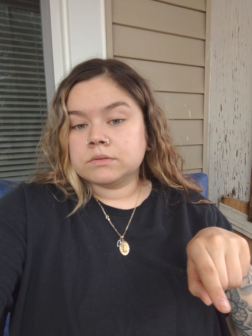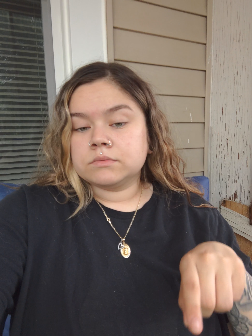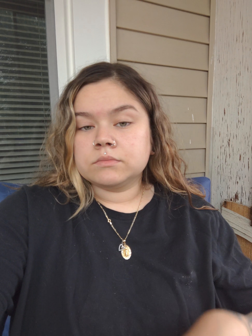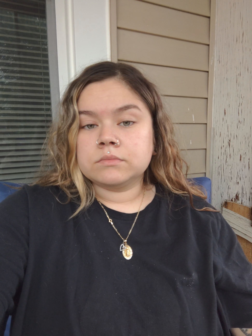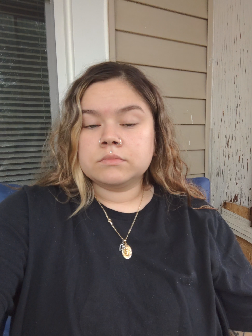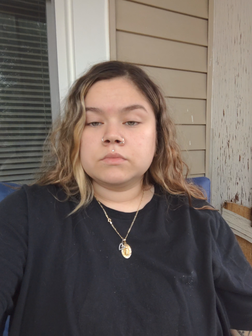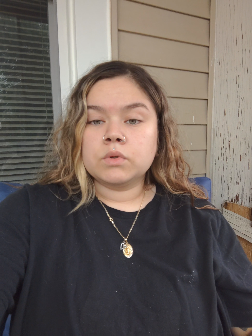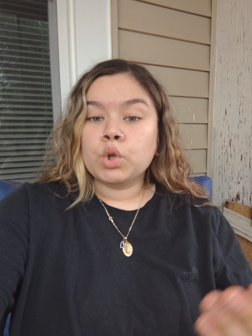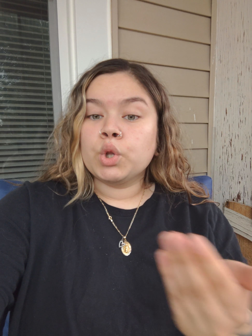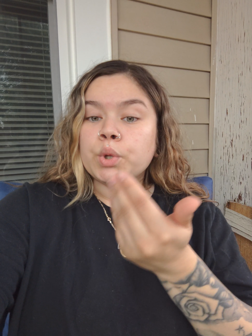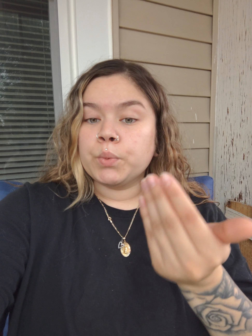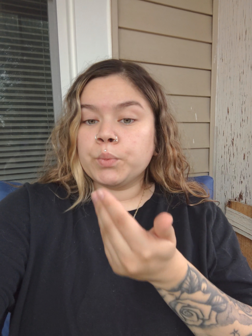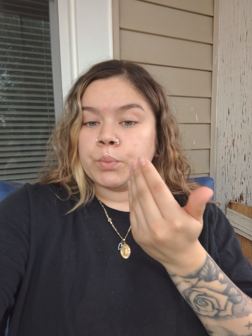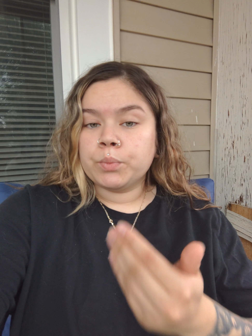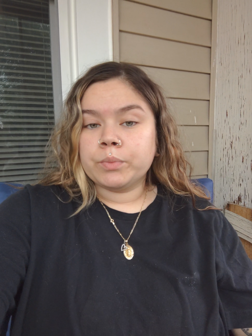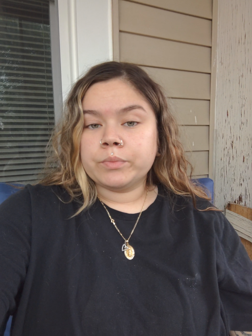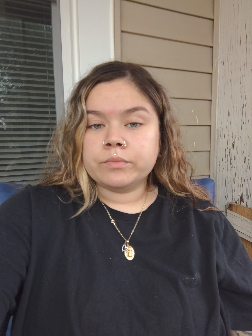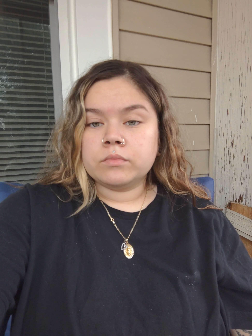new